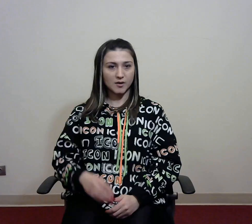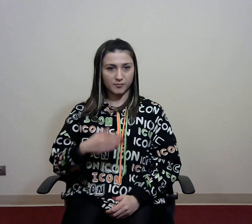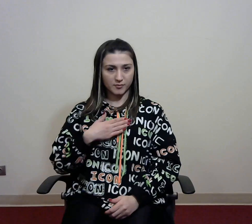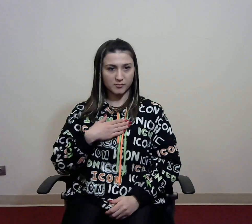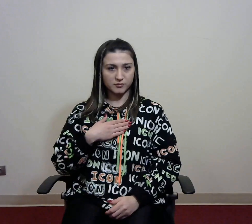mən